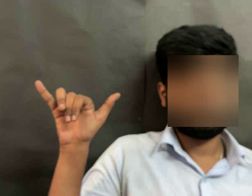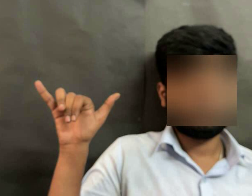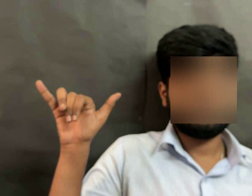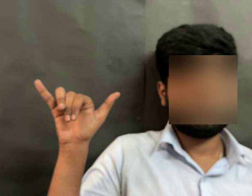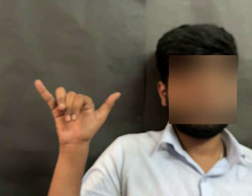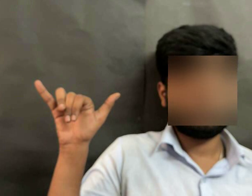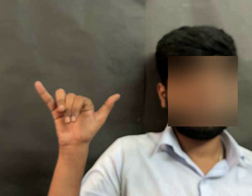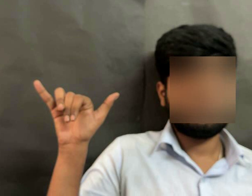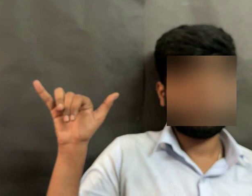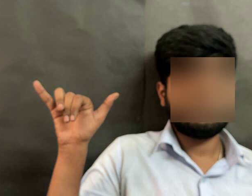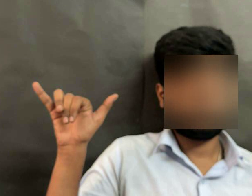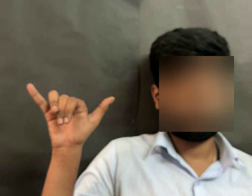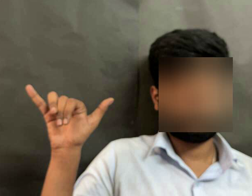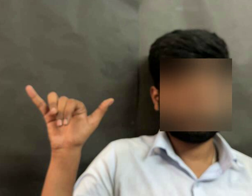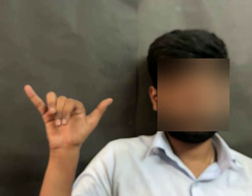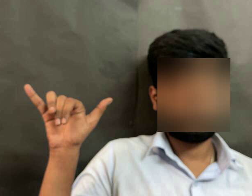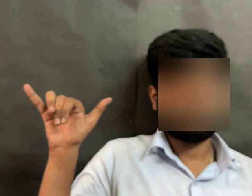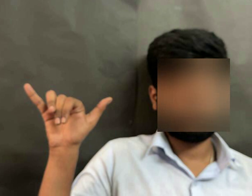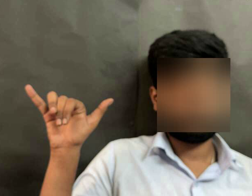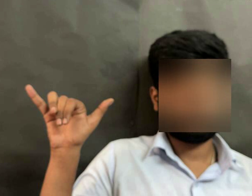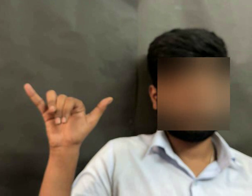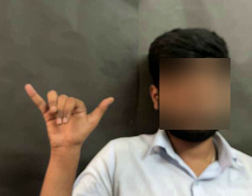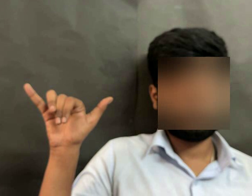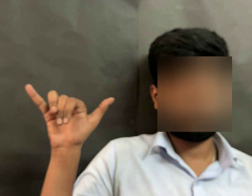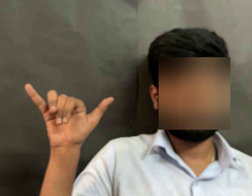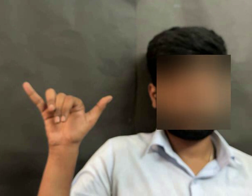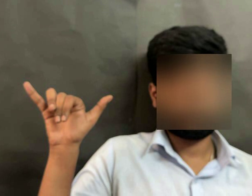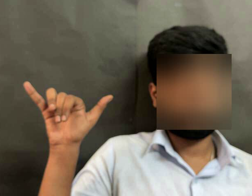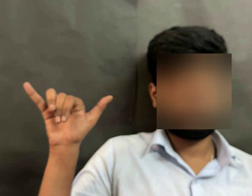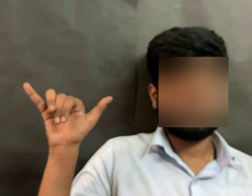Y